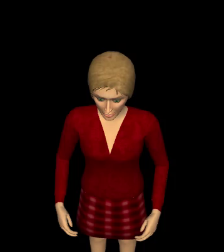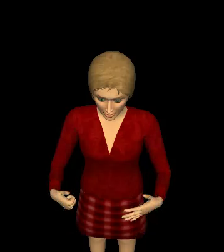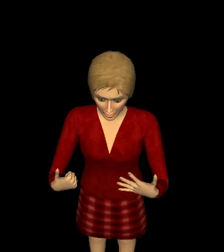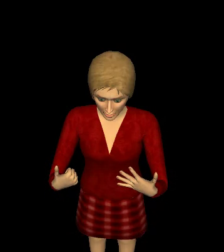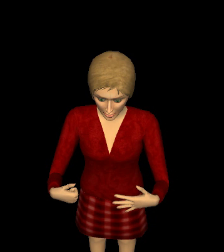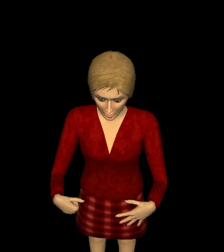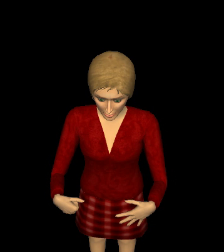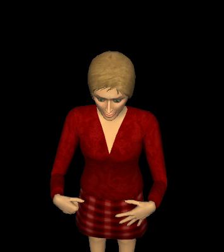16